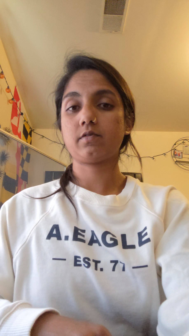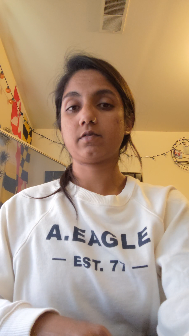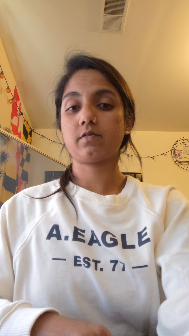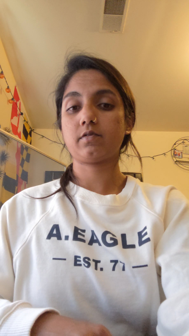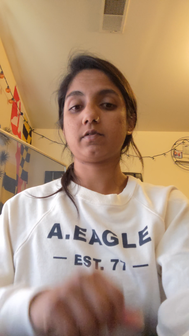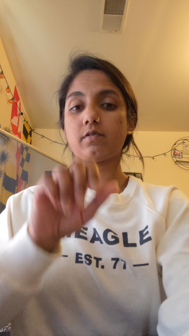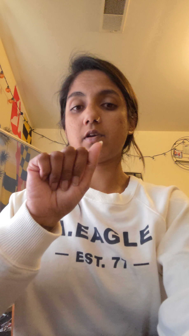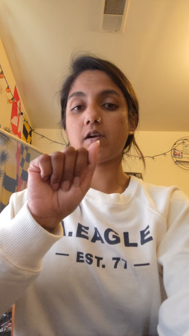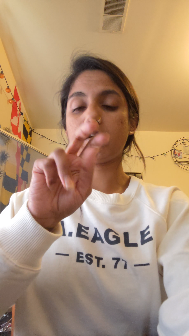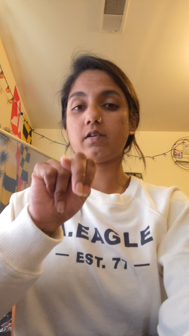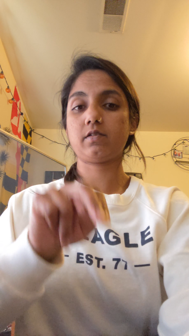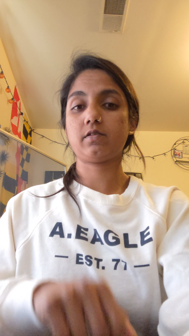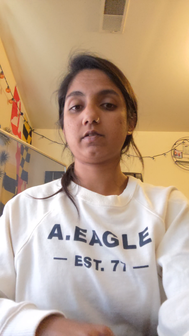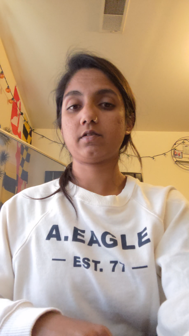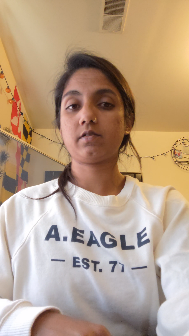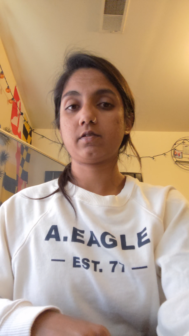an